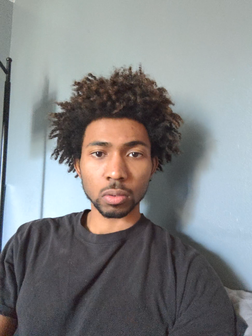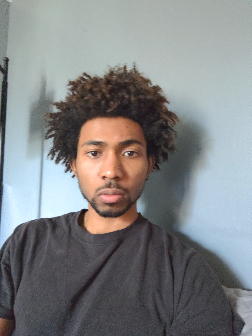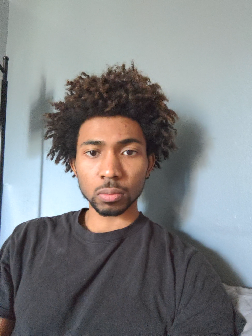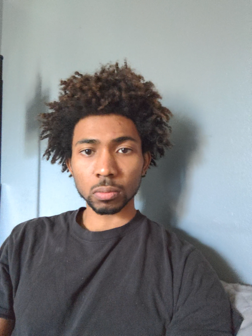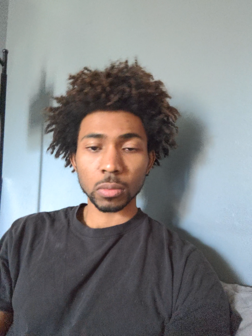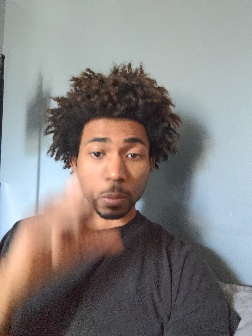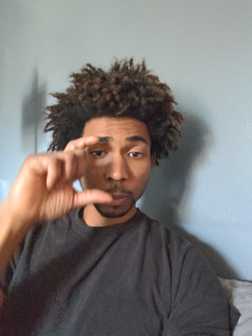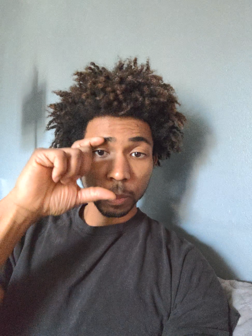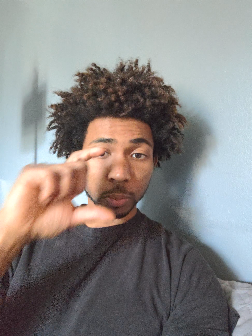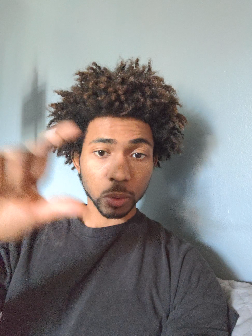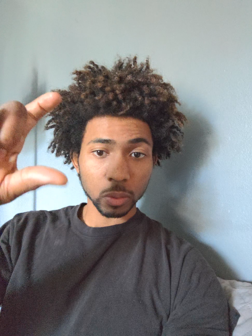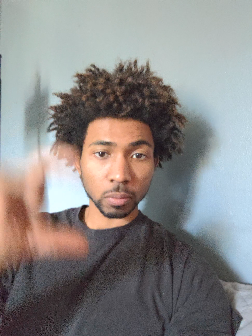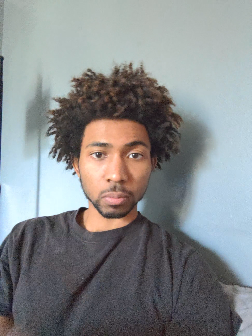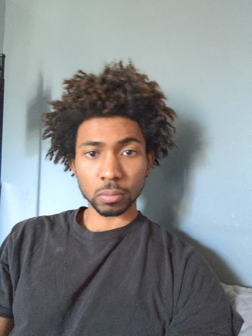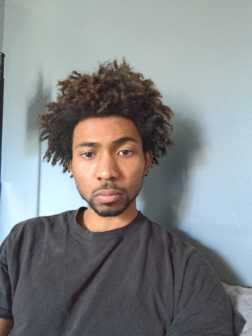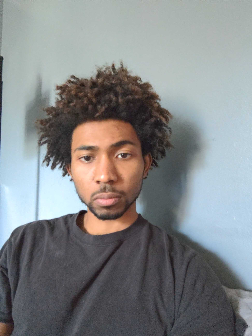moon